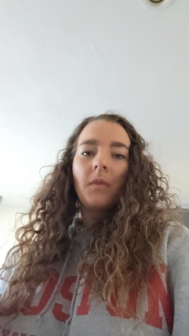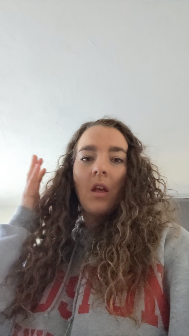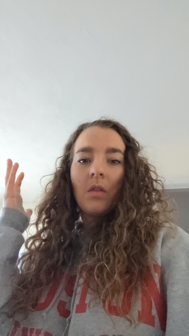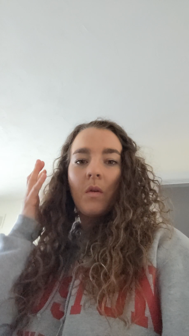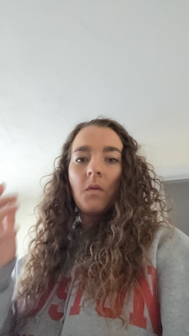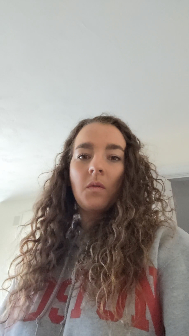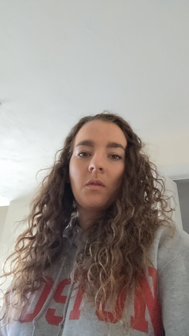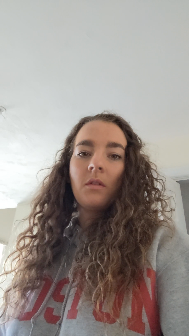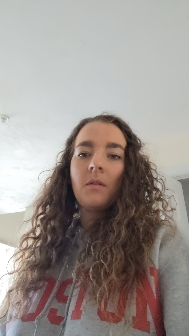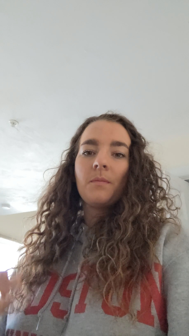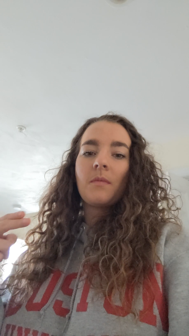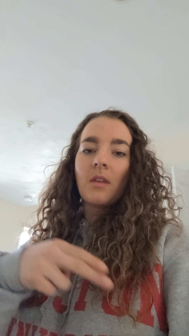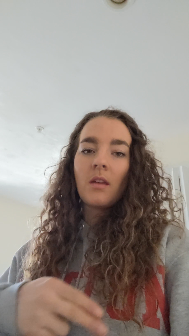belt